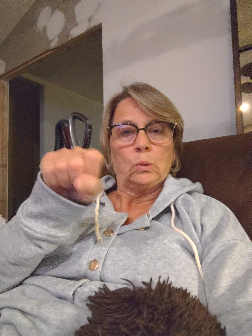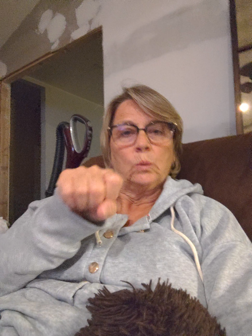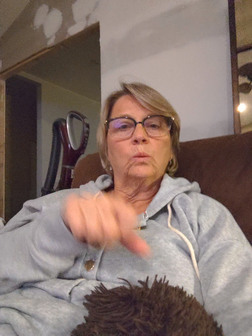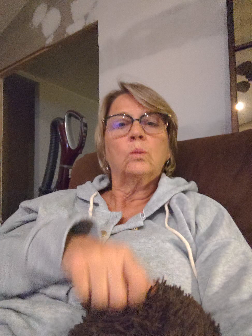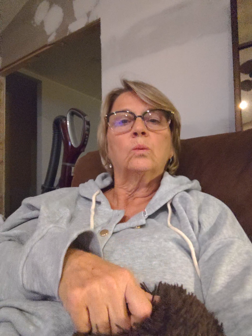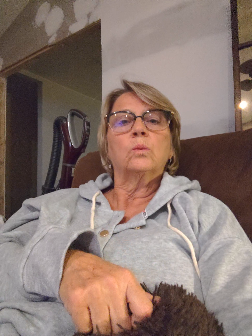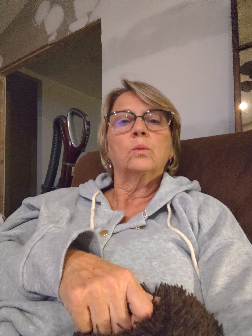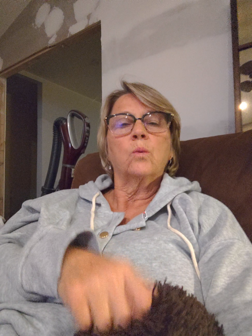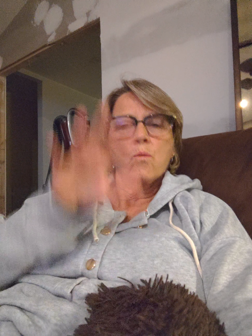shoe